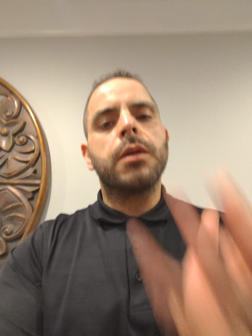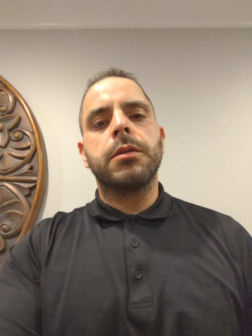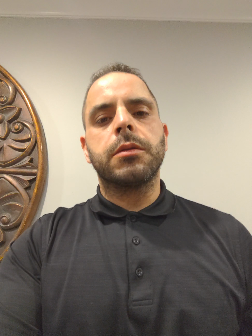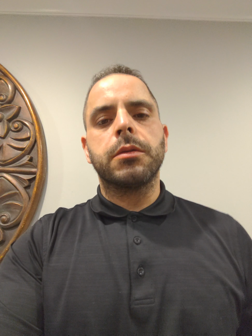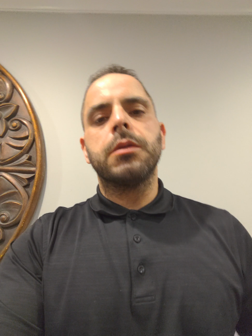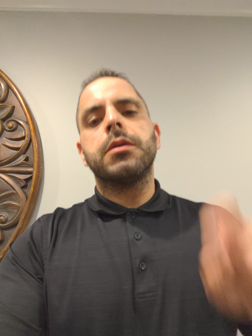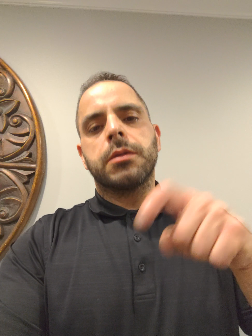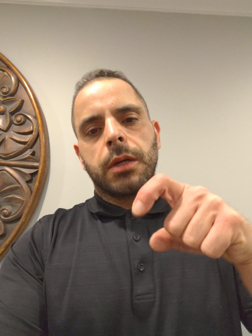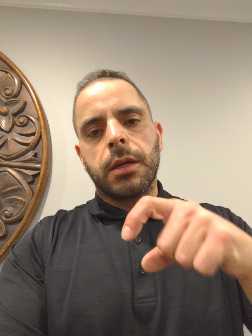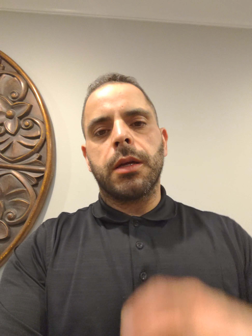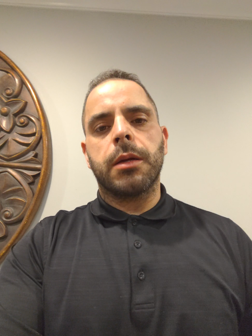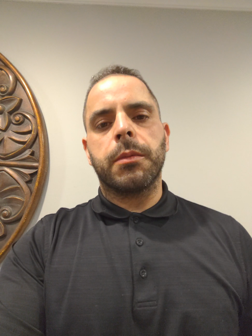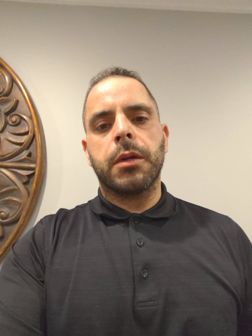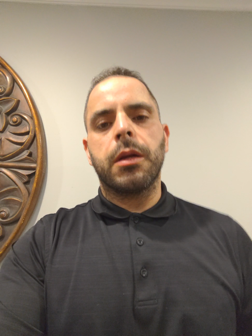time